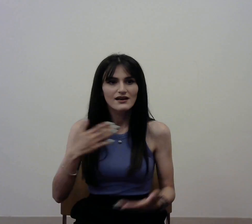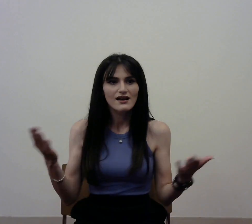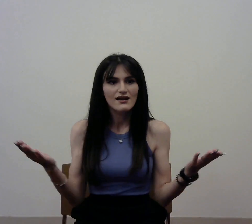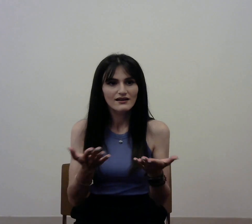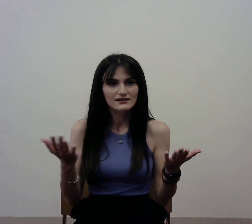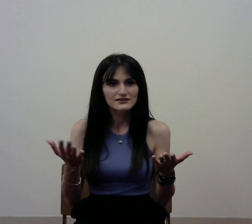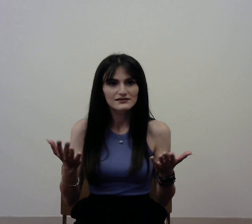hansı